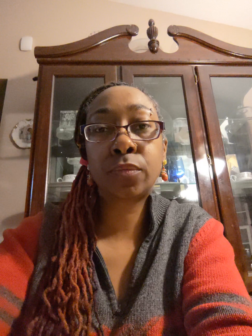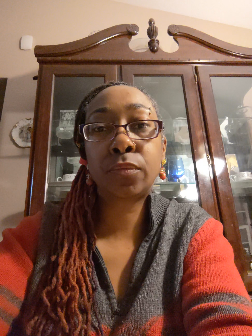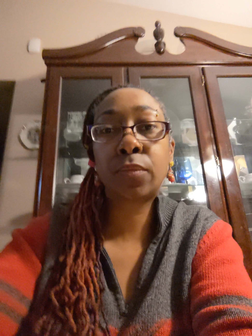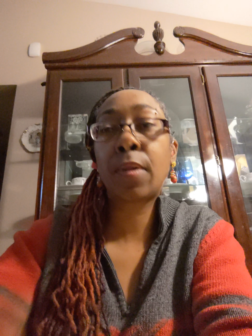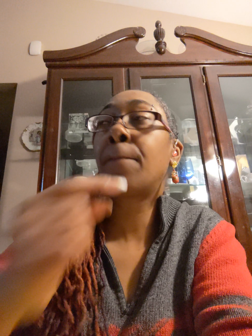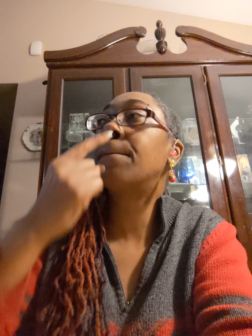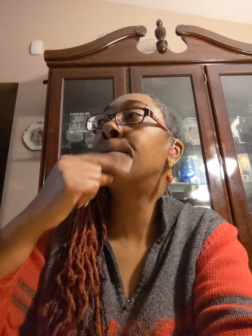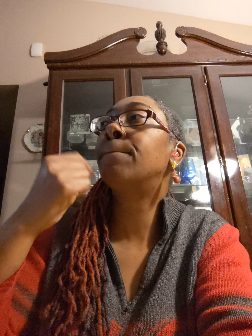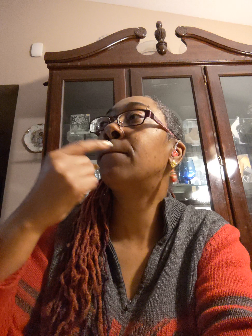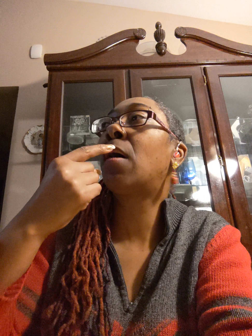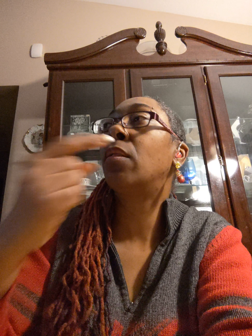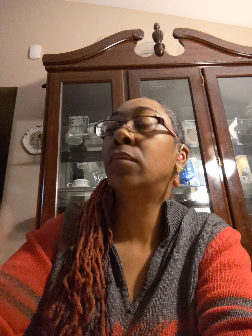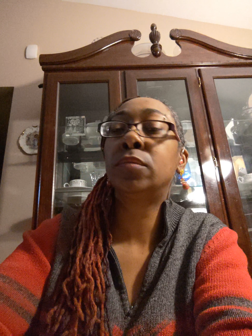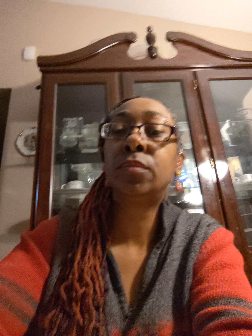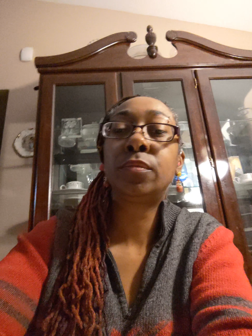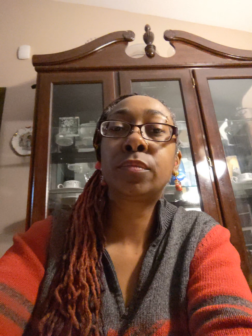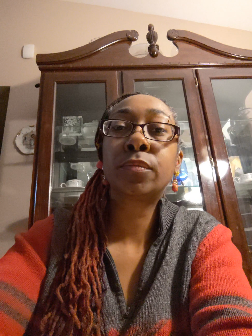mouth